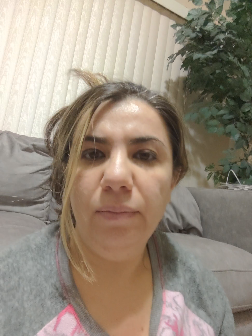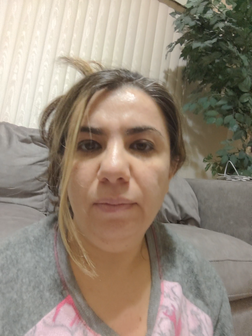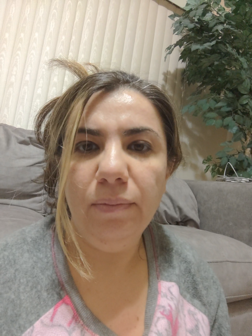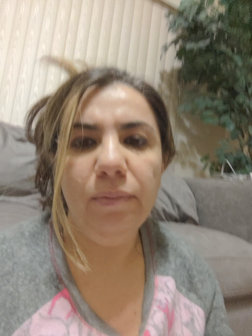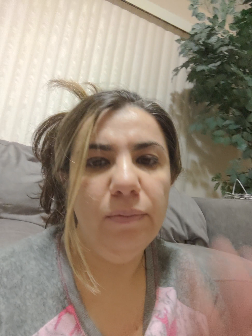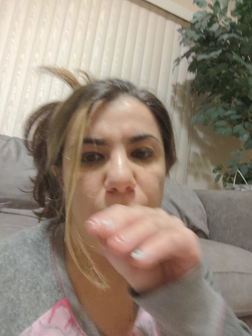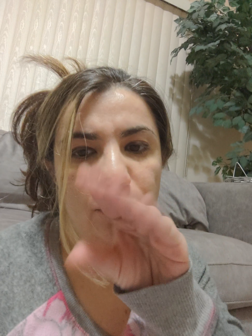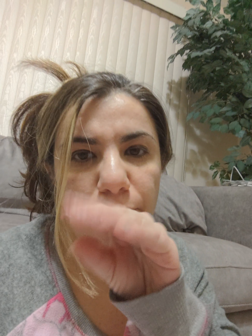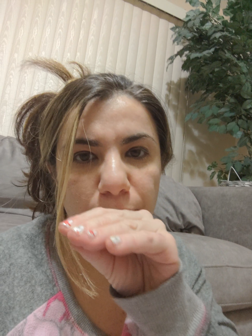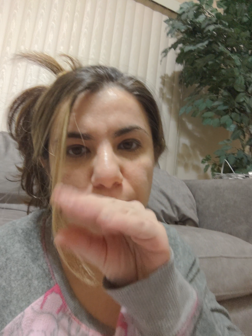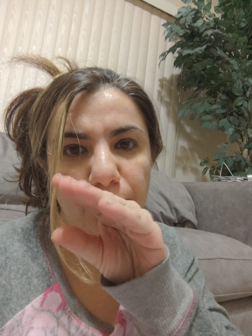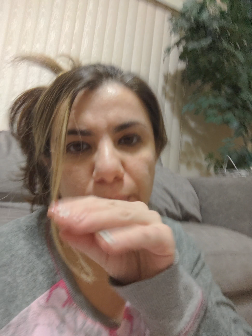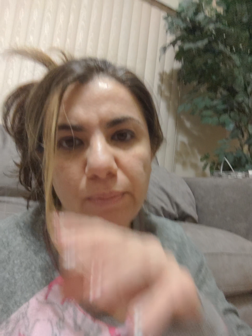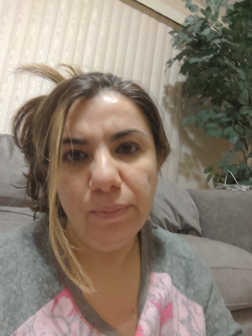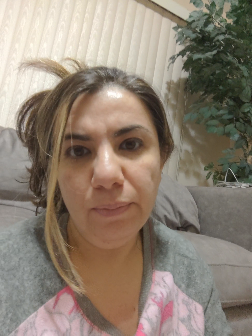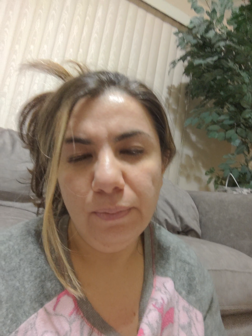duck